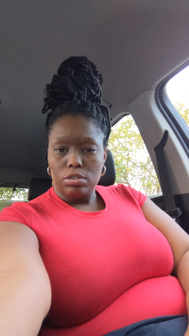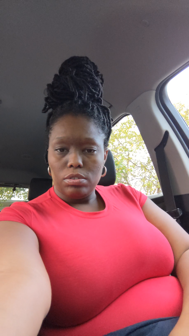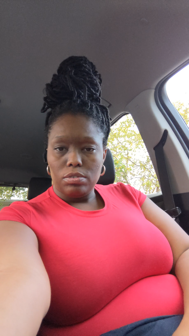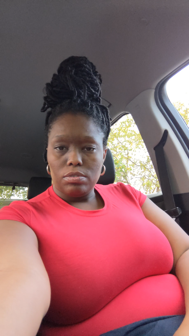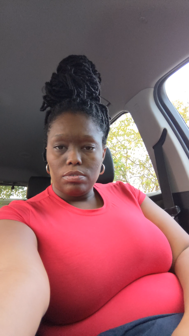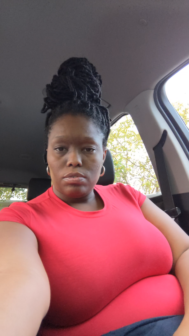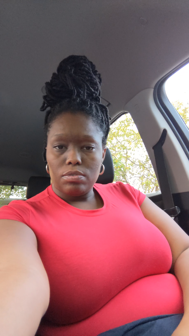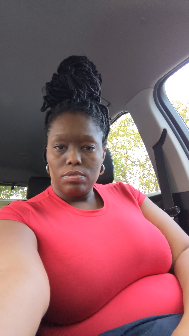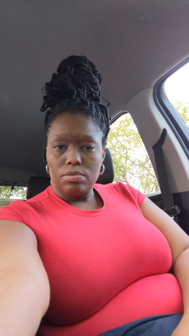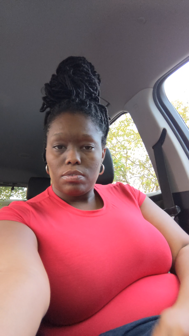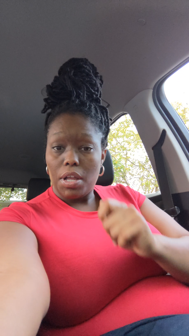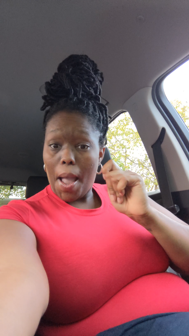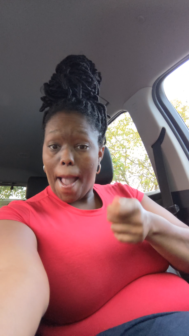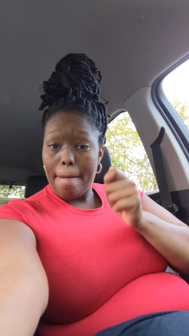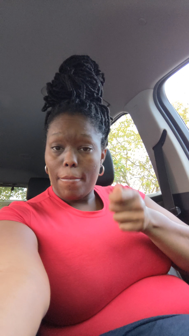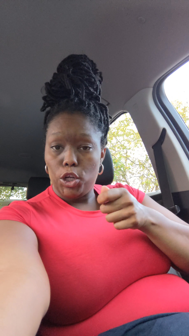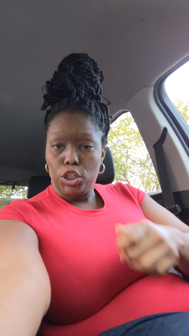hammer